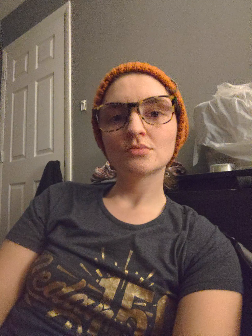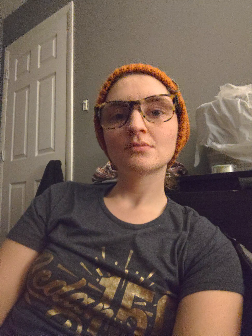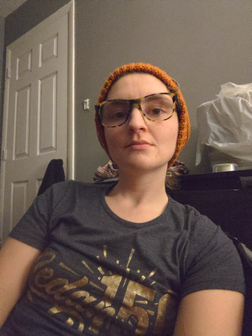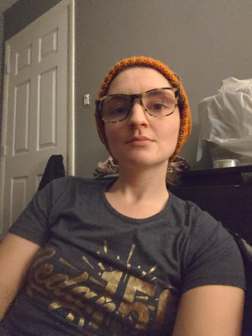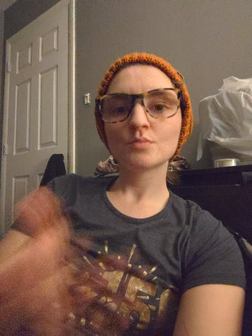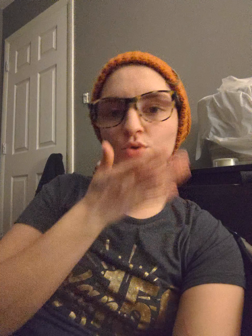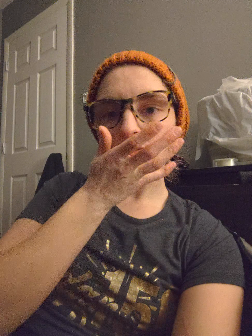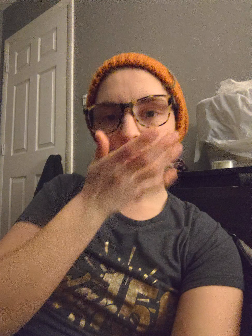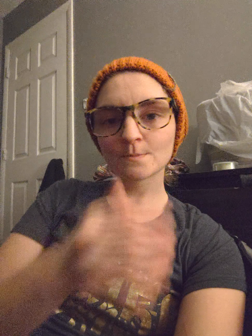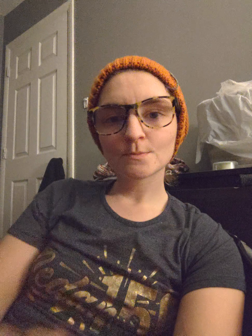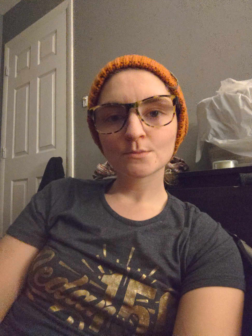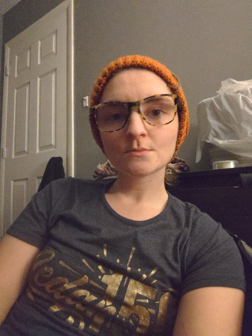grass